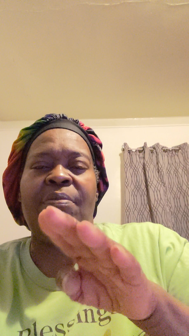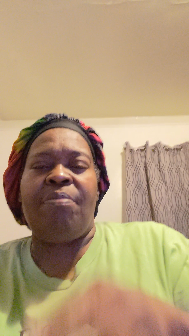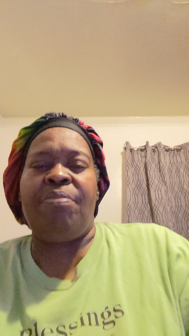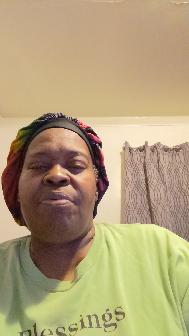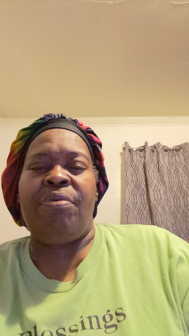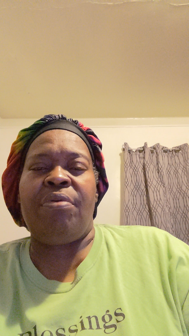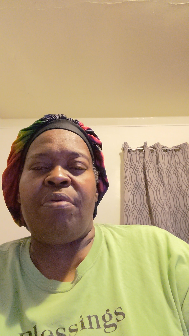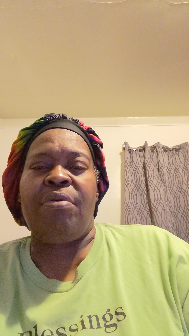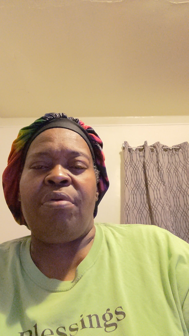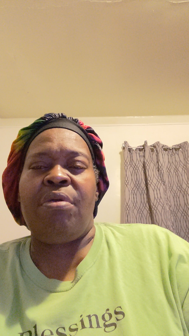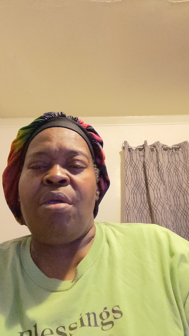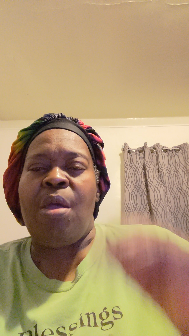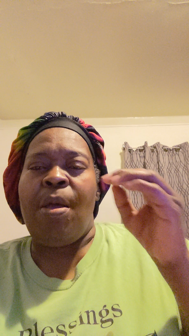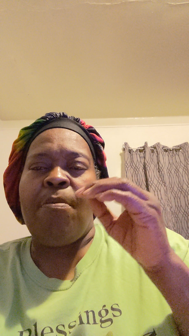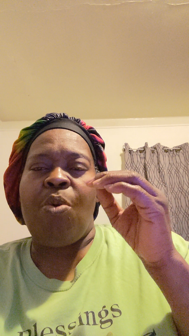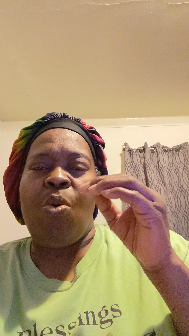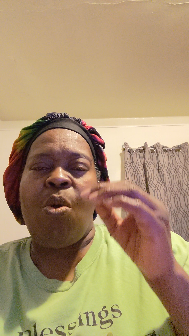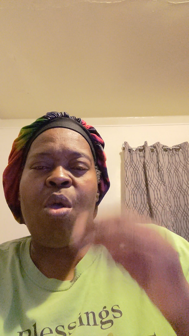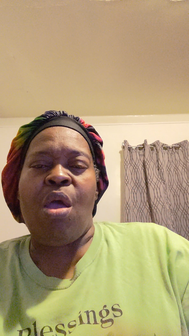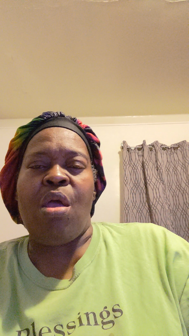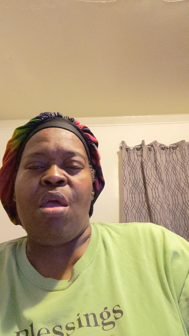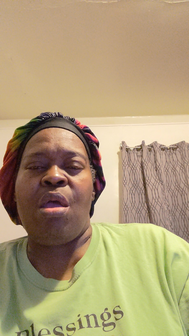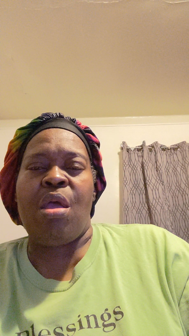more